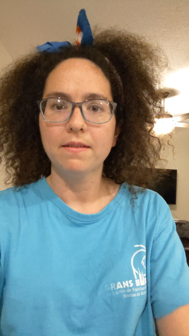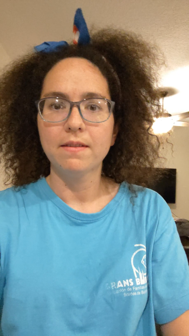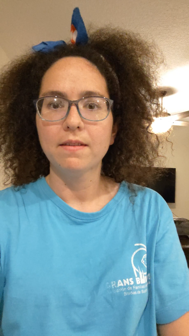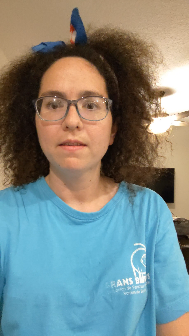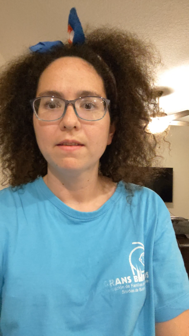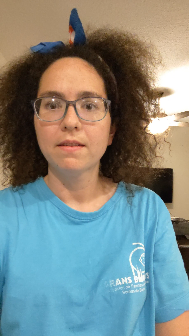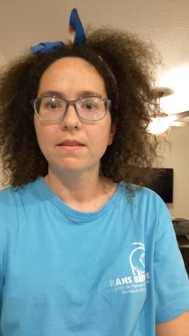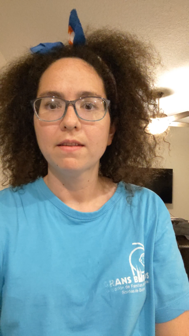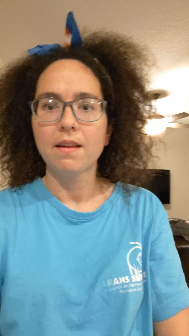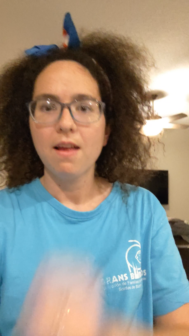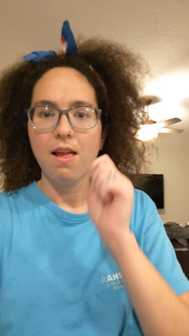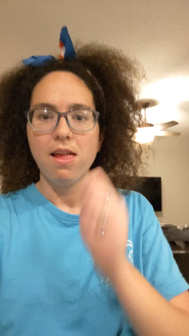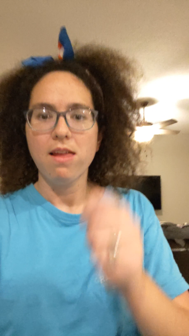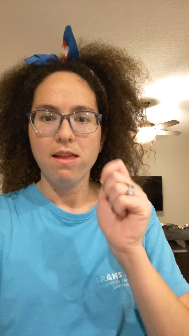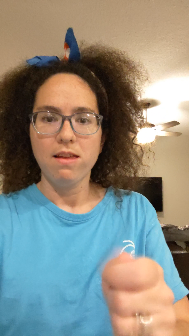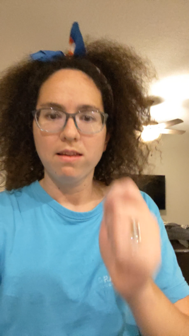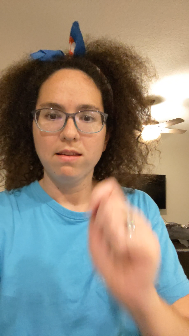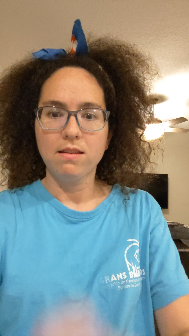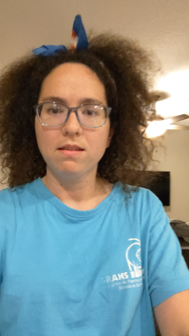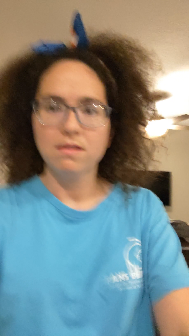hammer